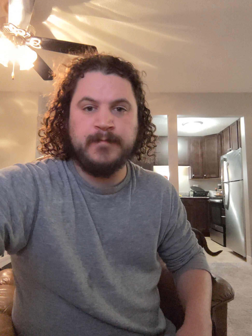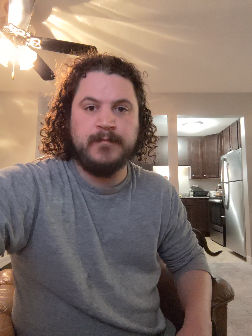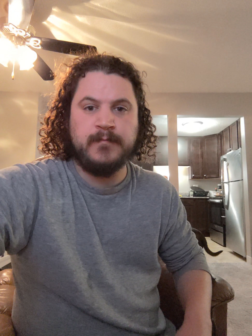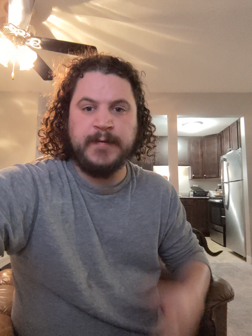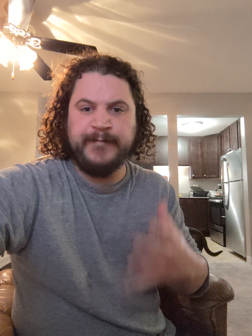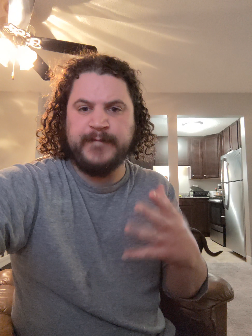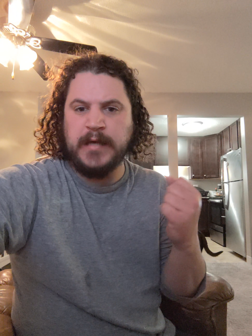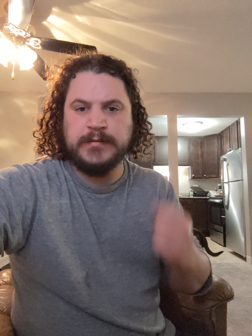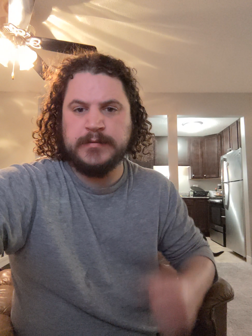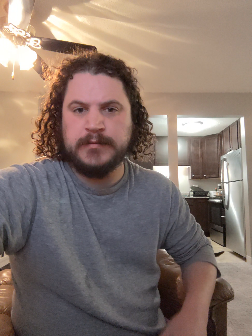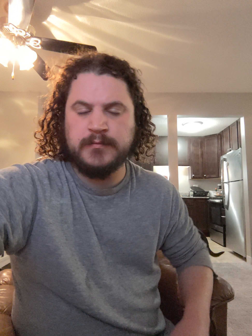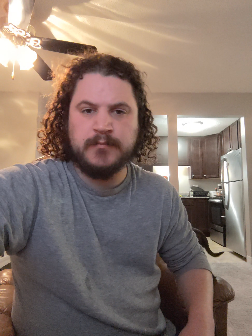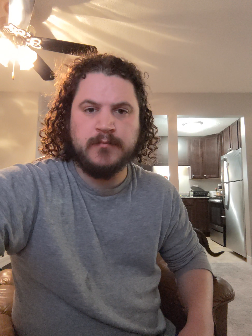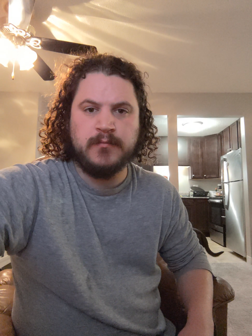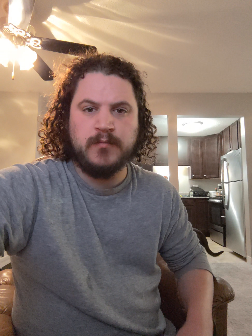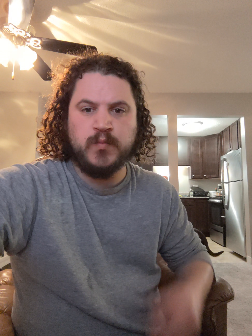fast